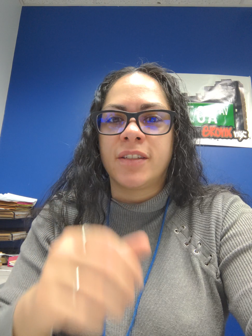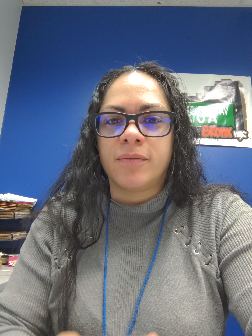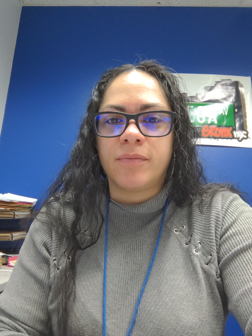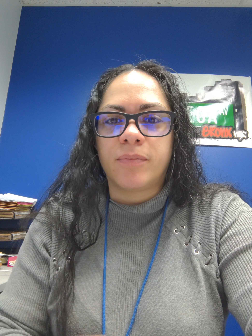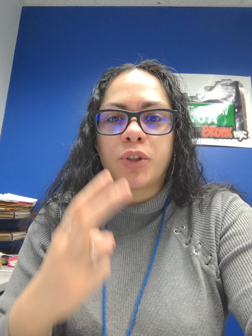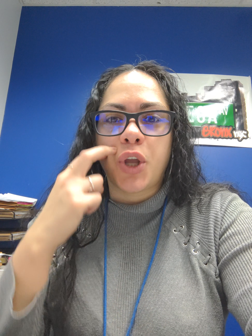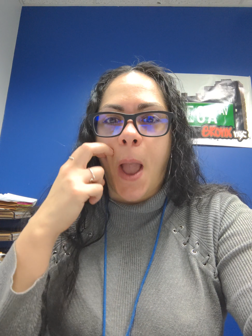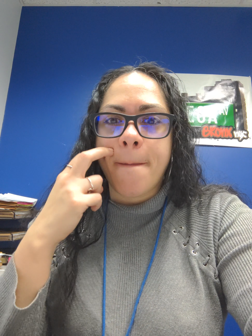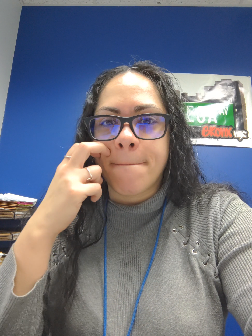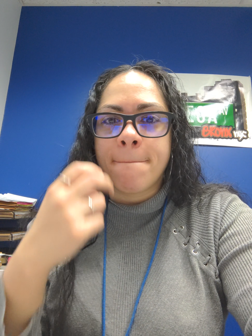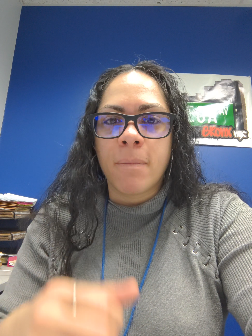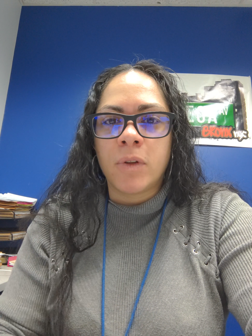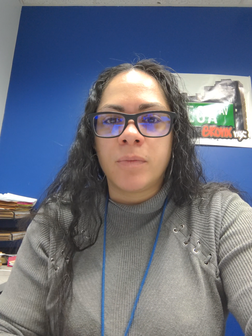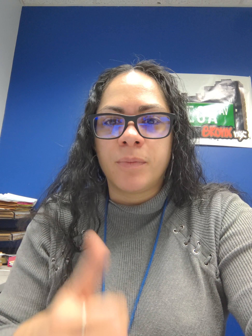gum